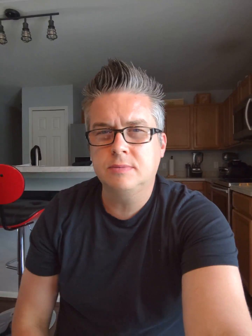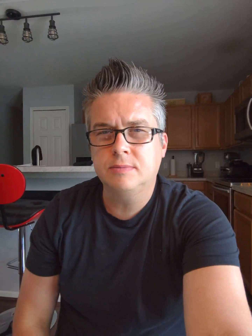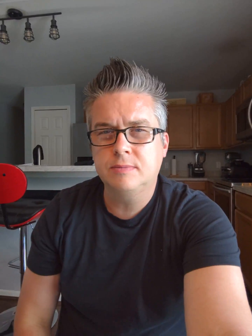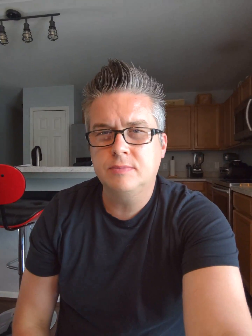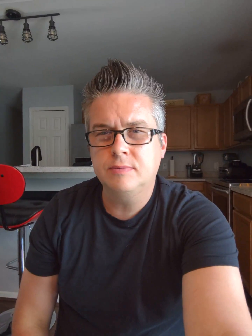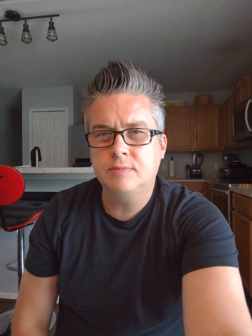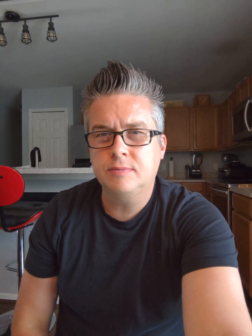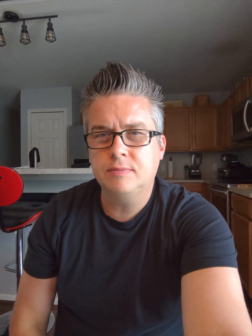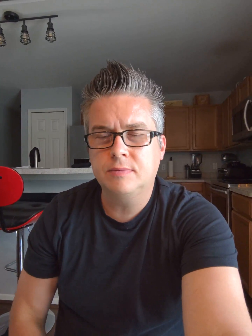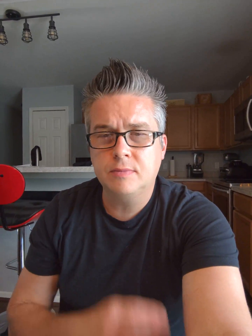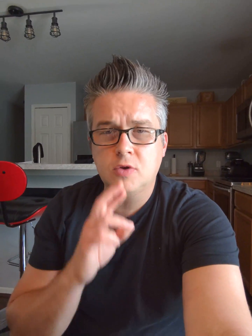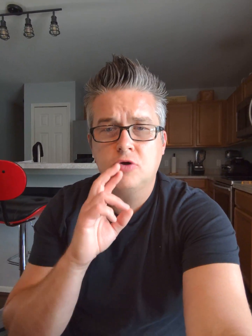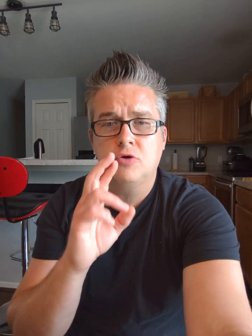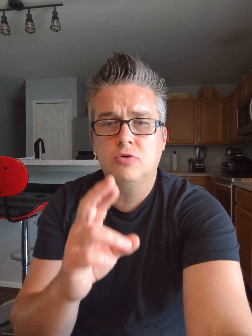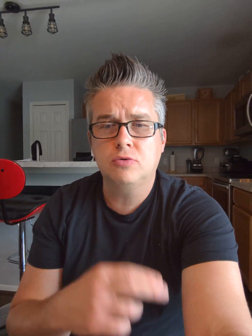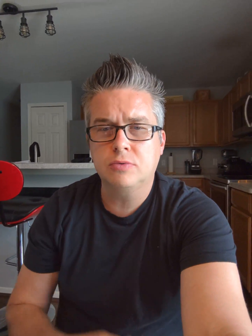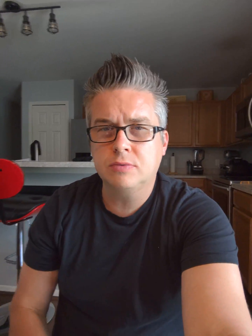are